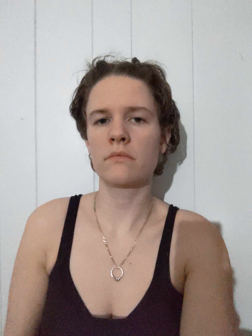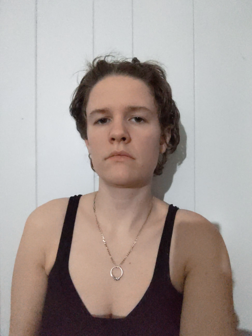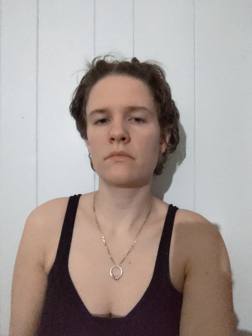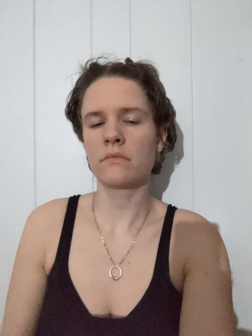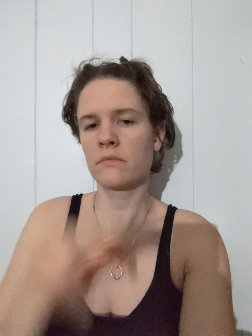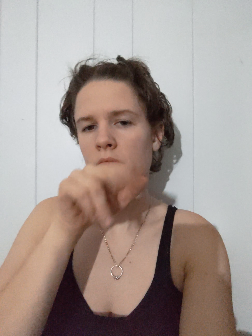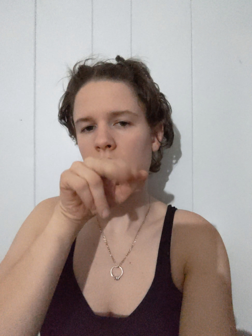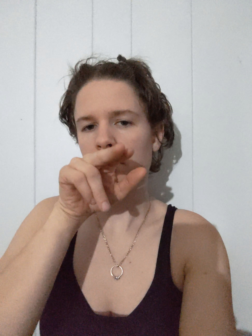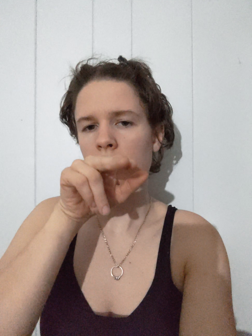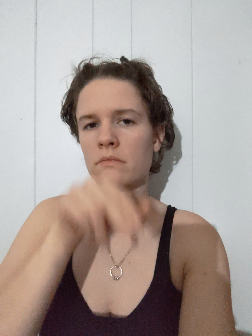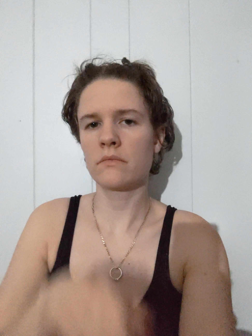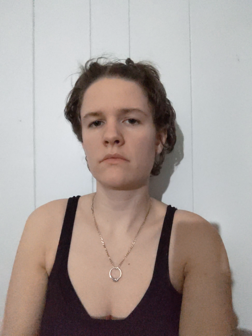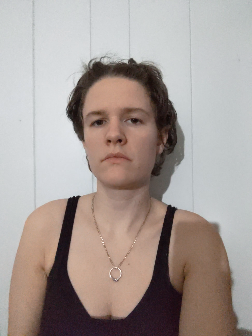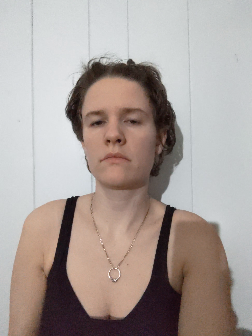tongue